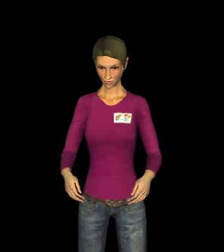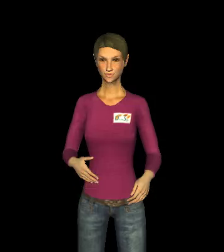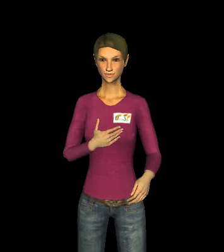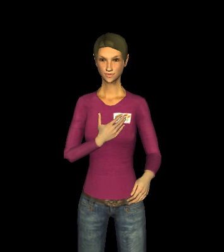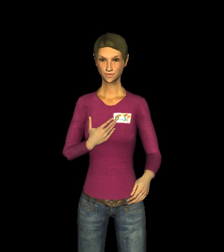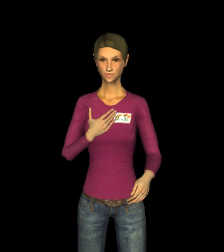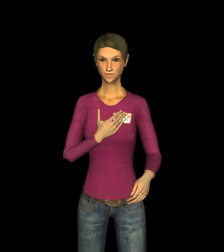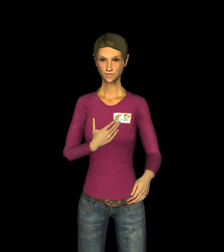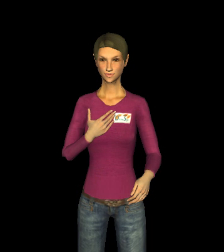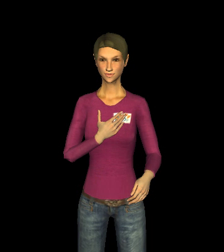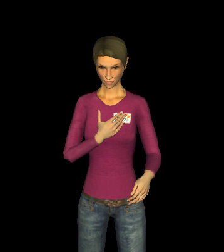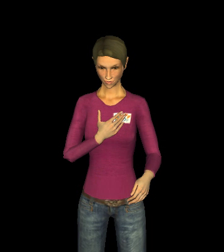سعيد